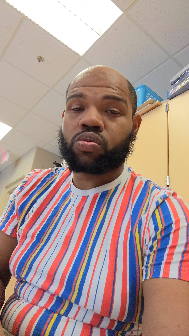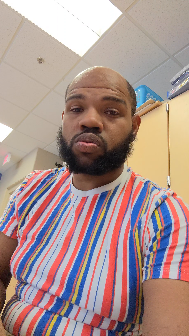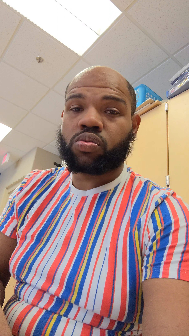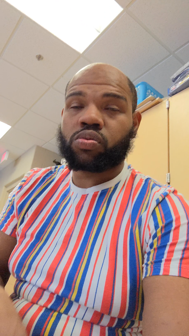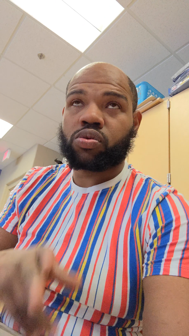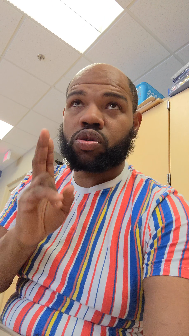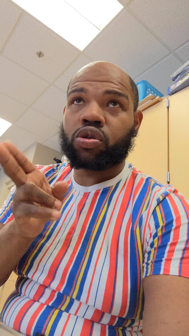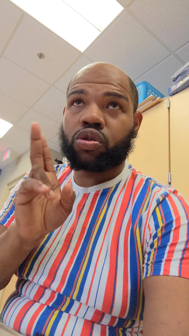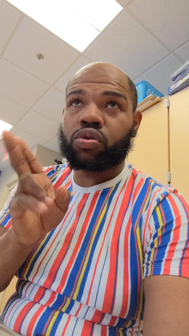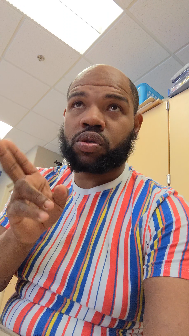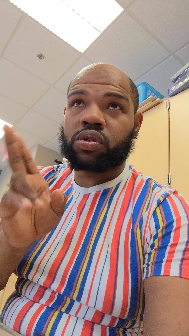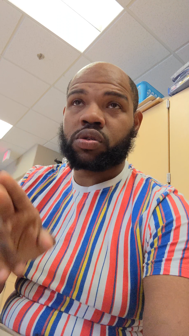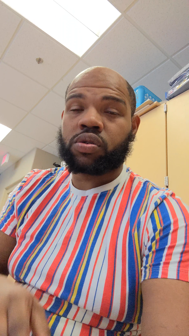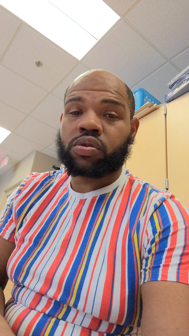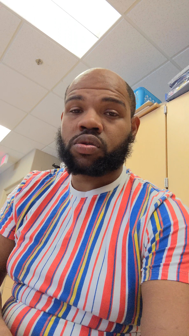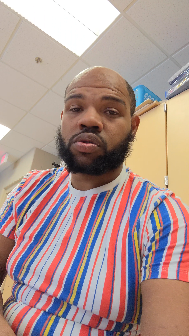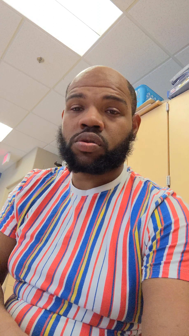hurry